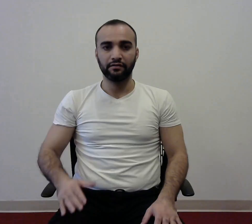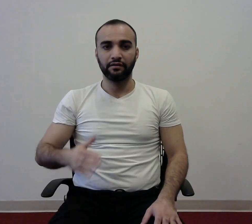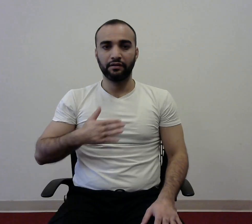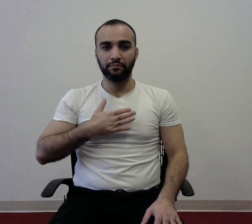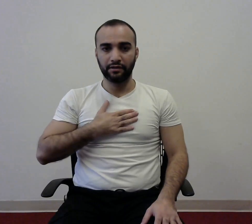mən